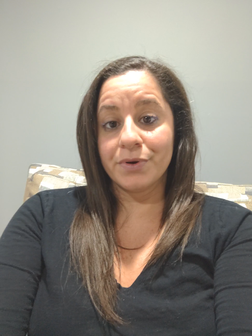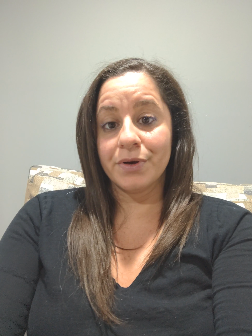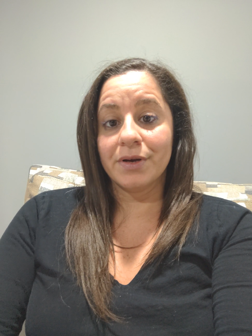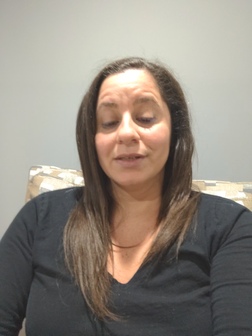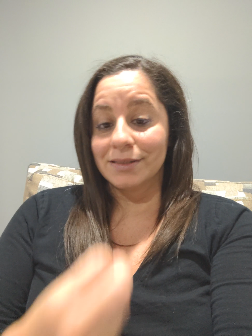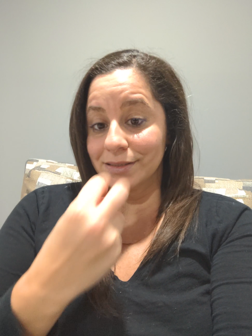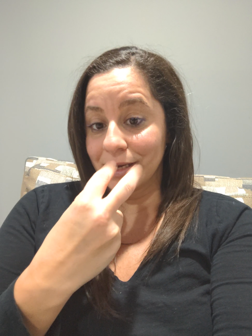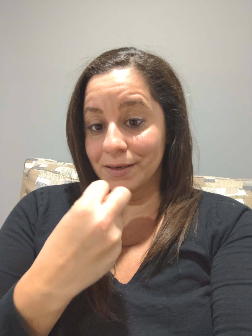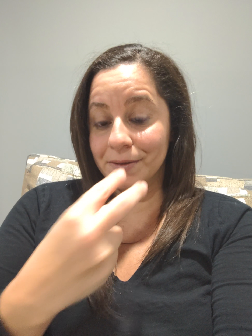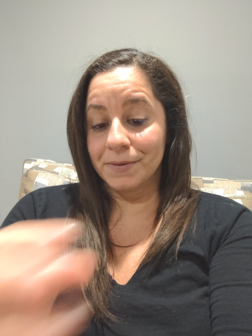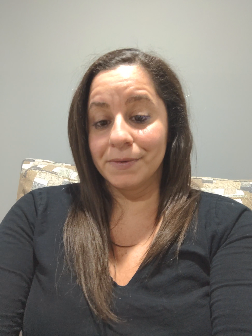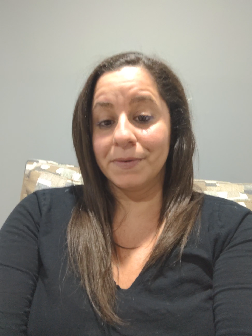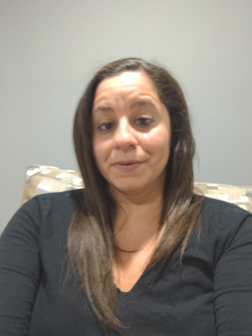snack